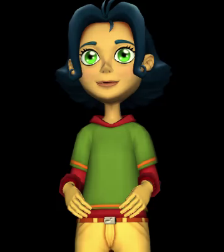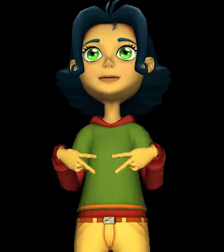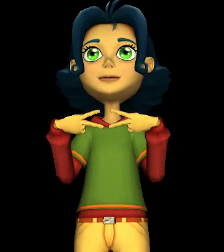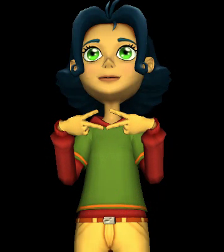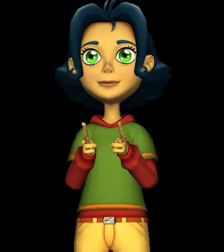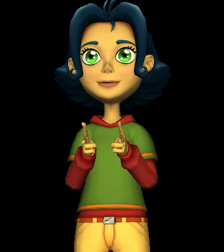تفويض